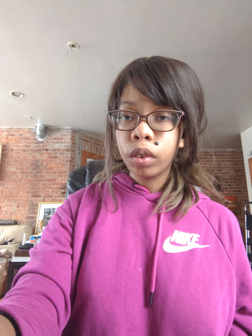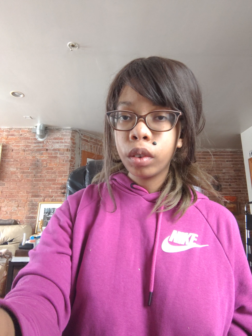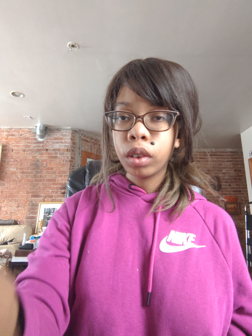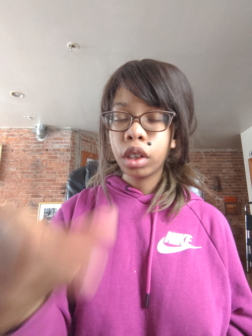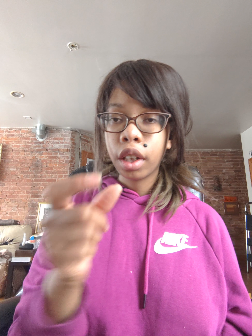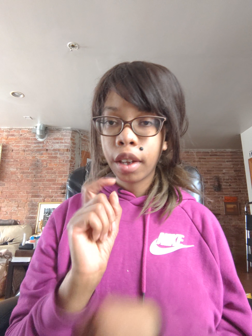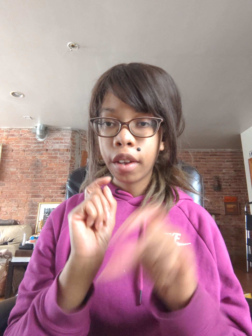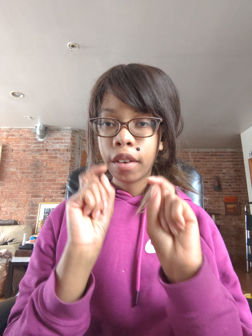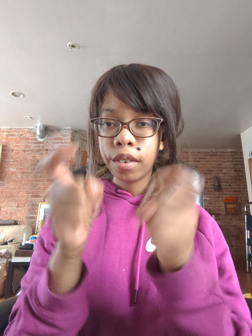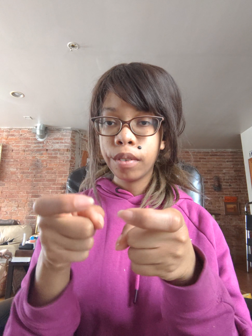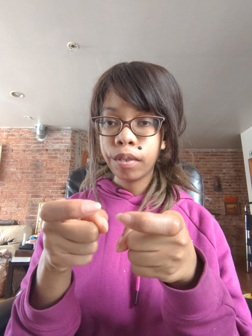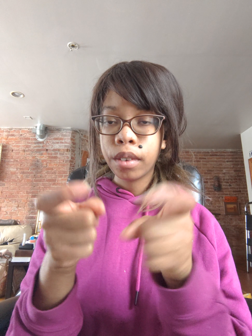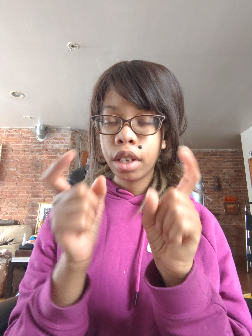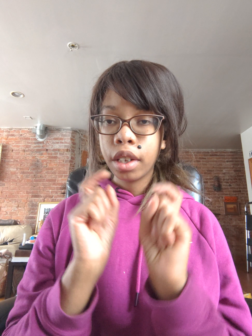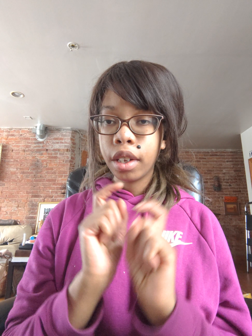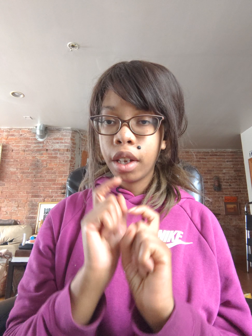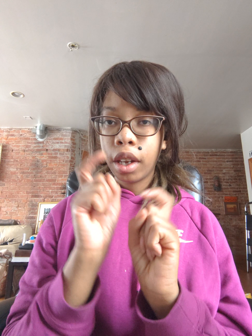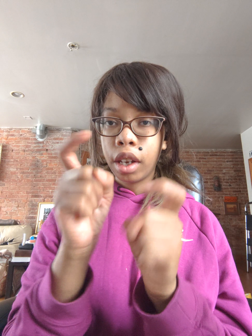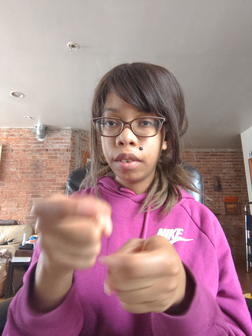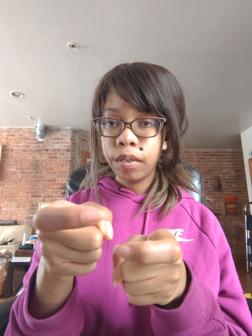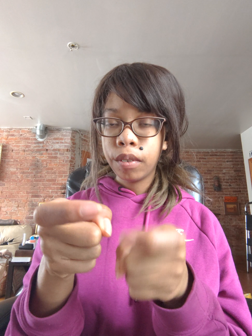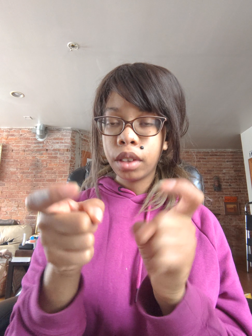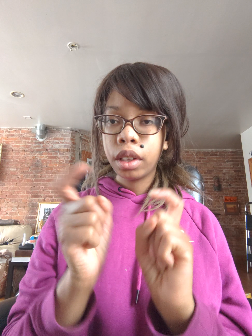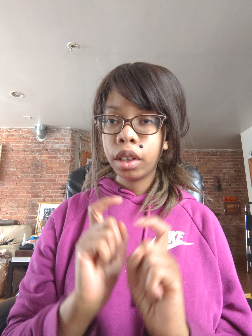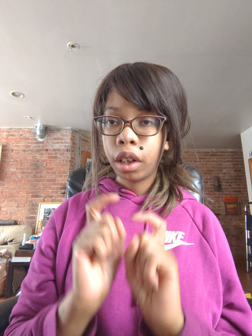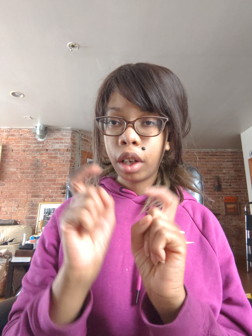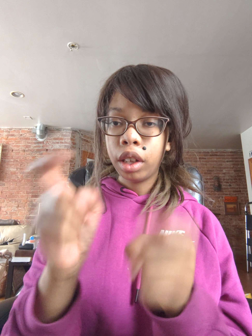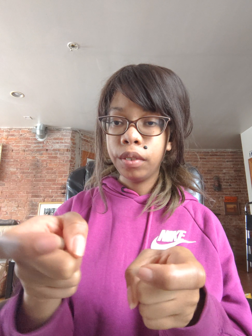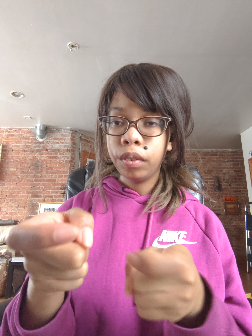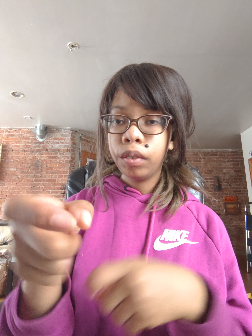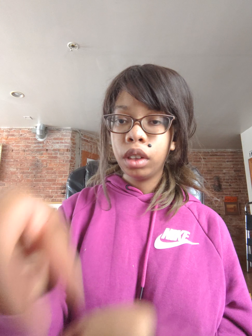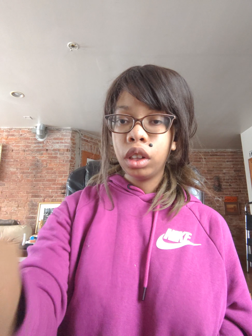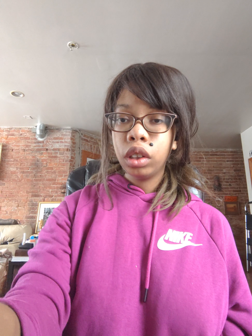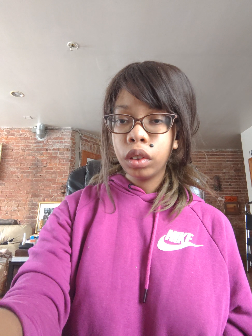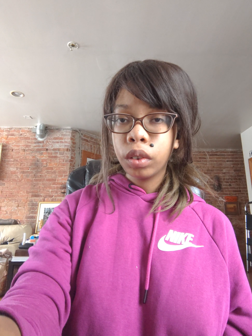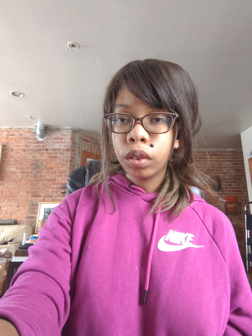gift